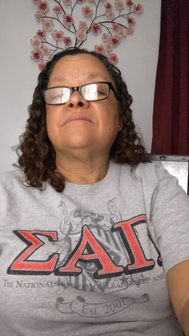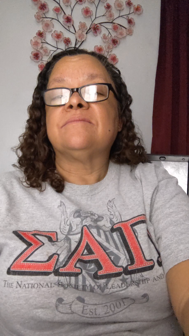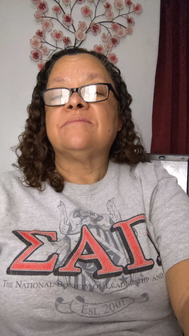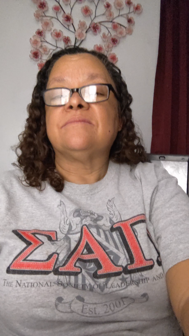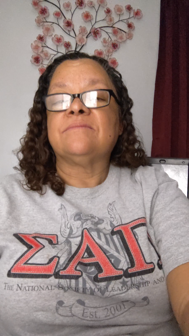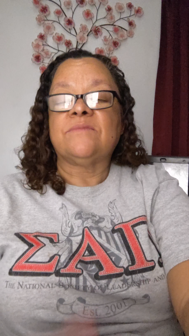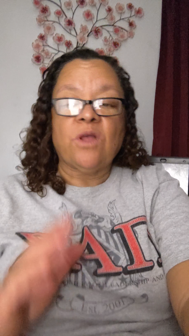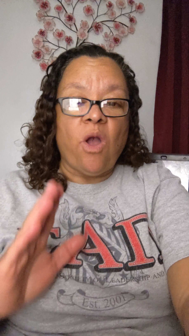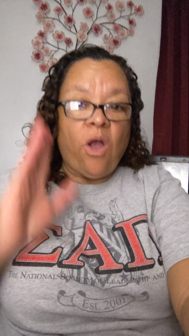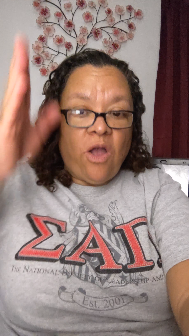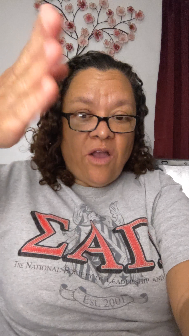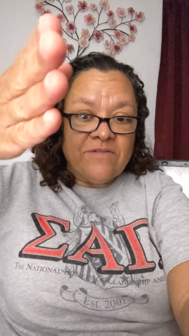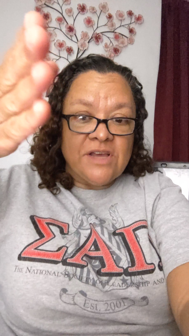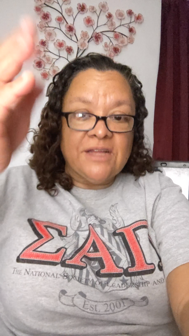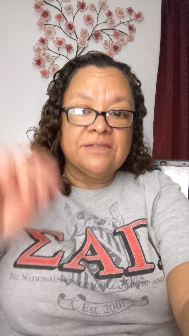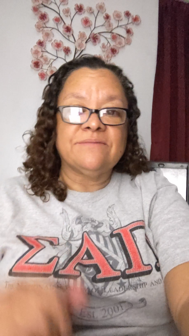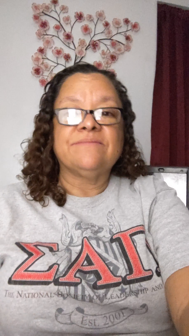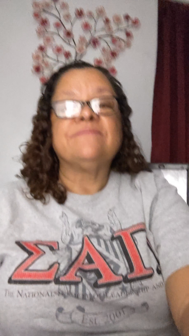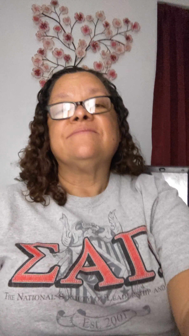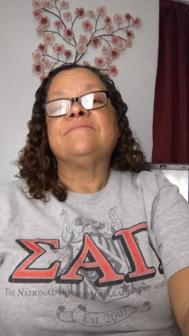over